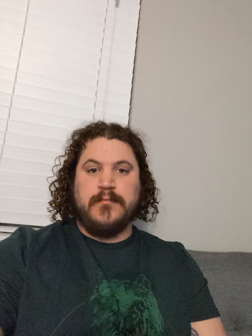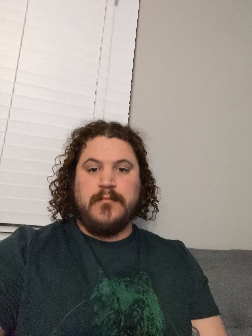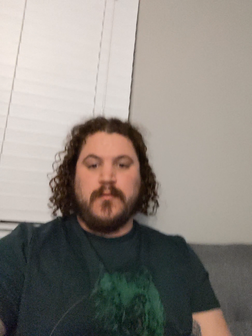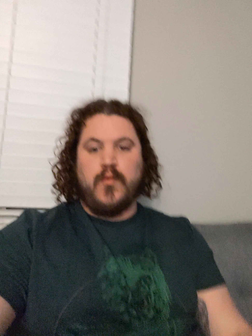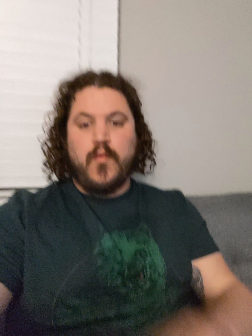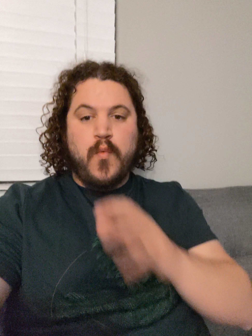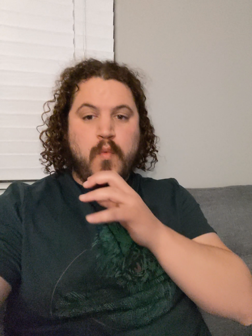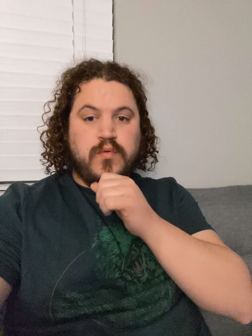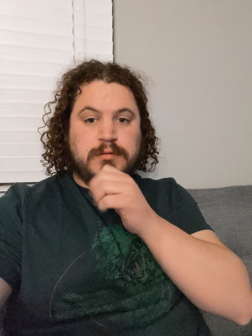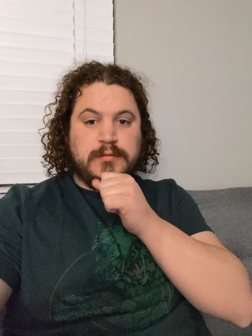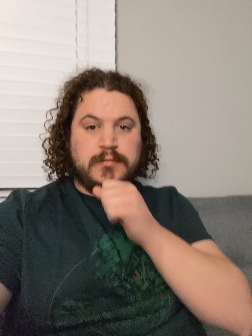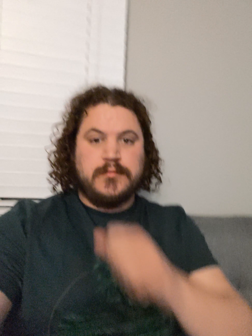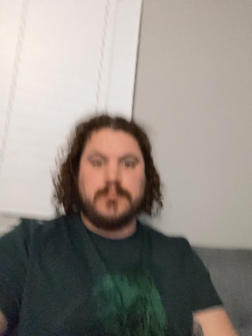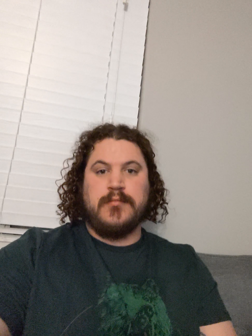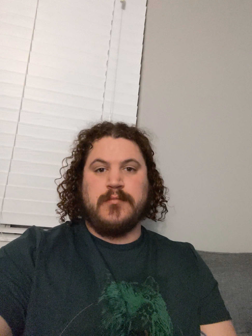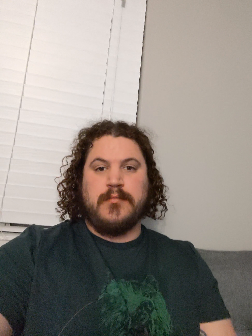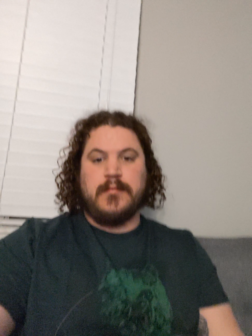orange